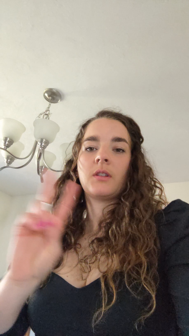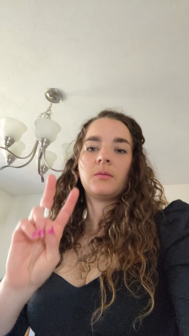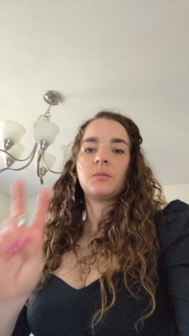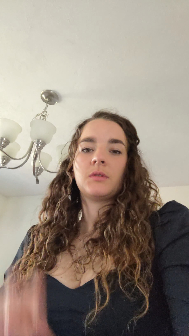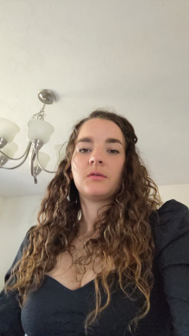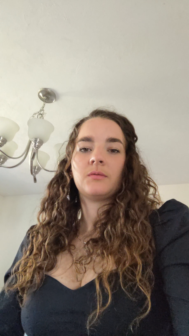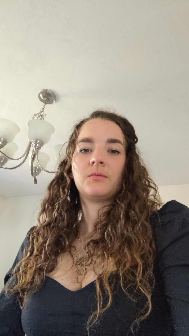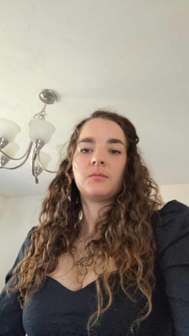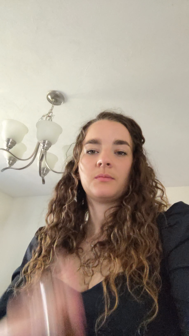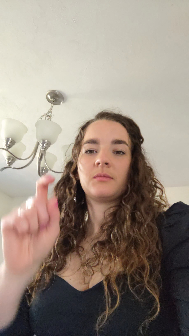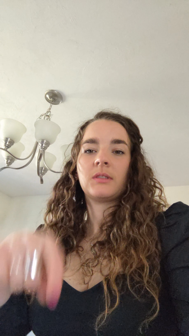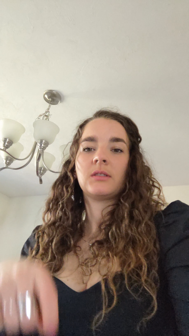must